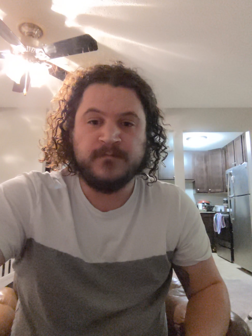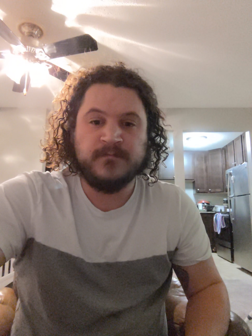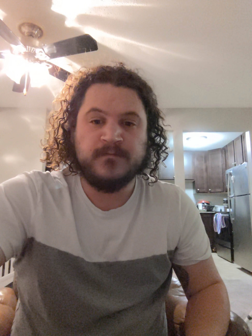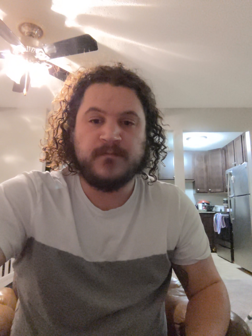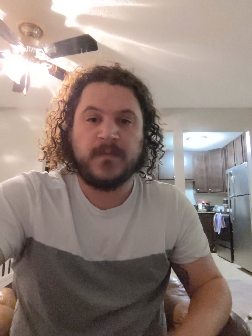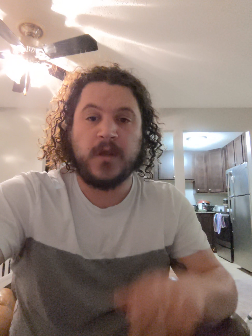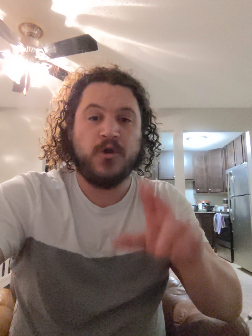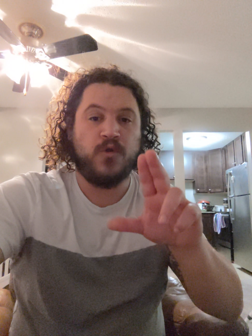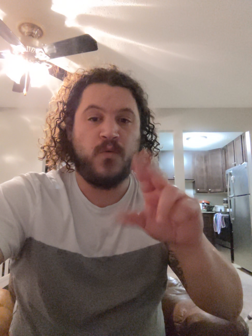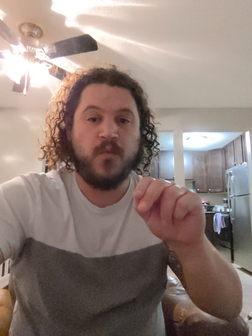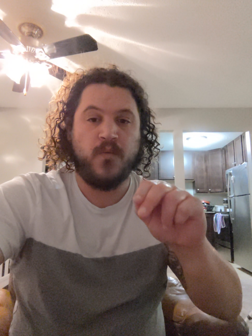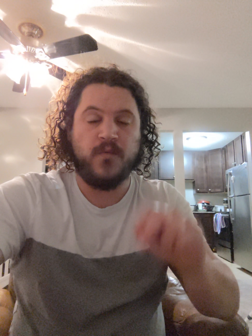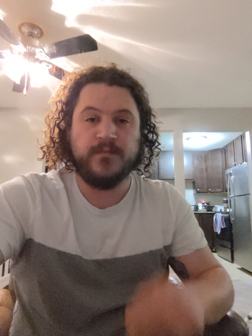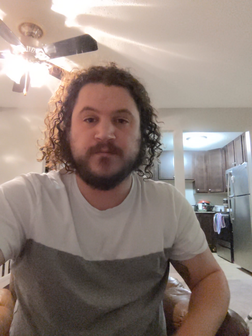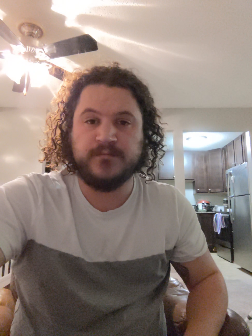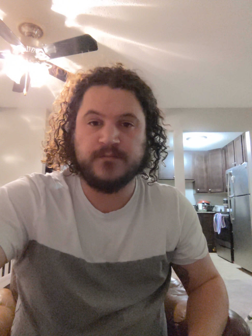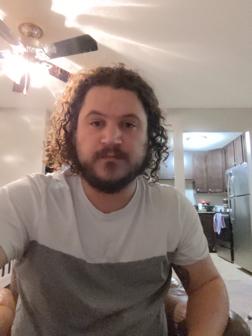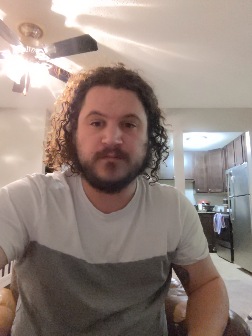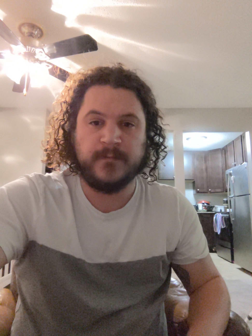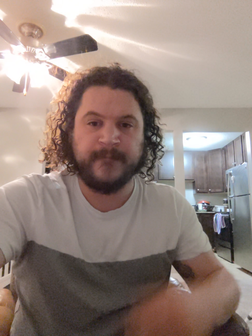no